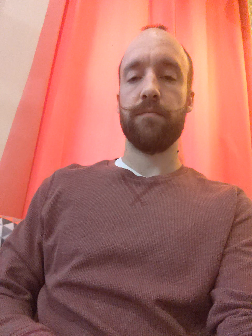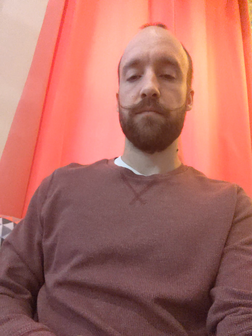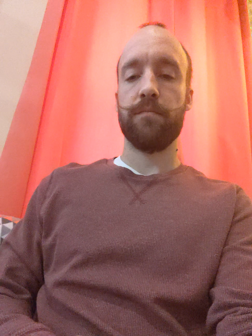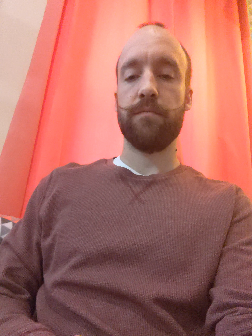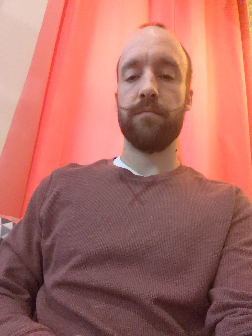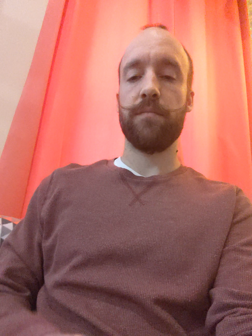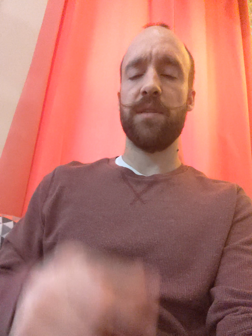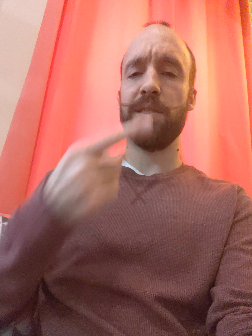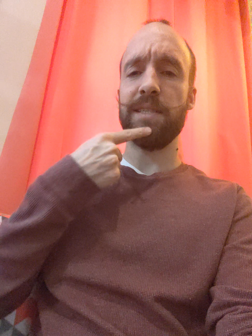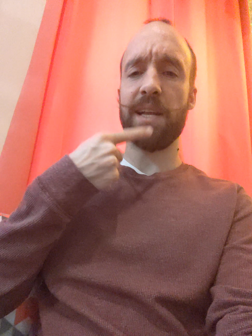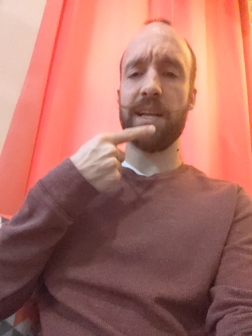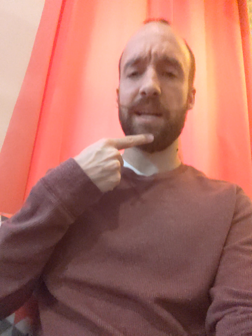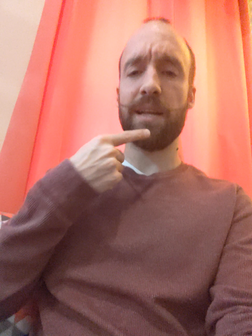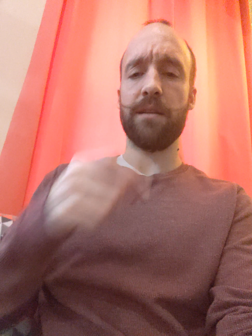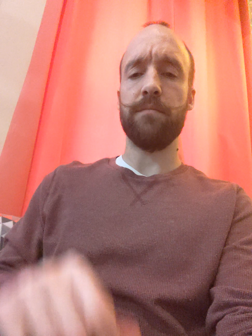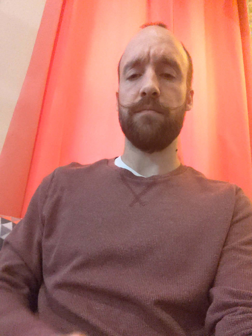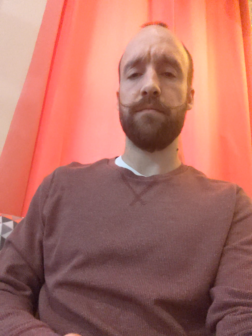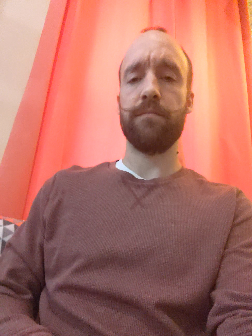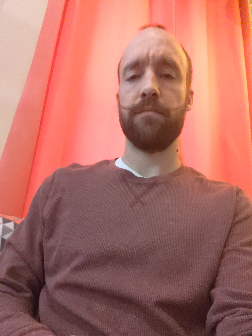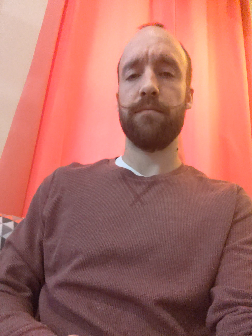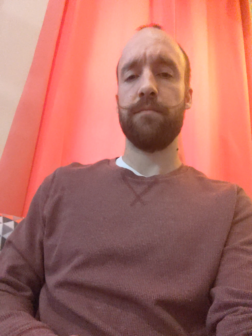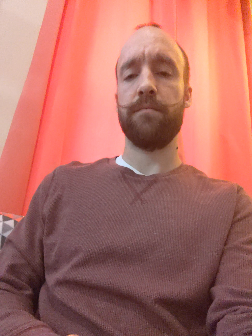say